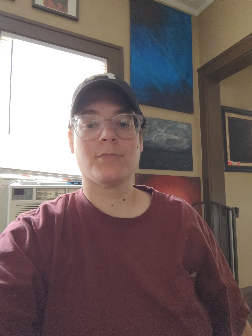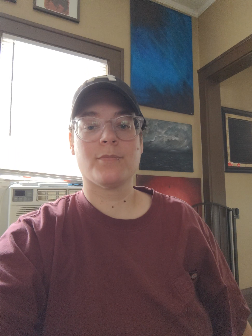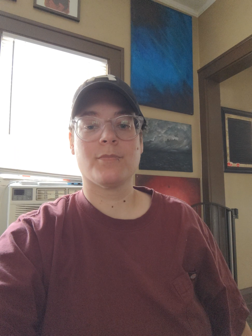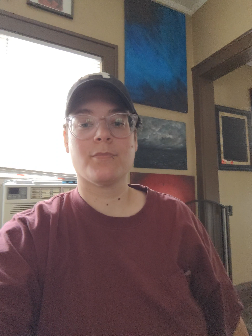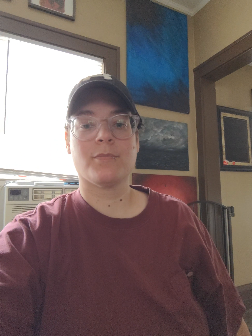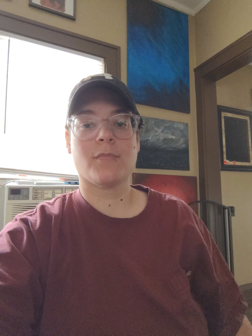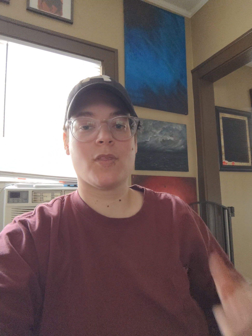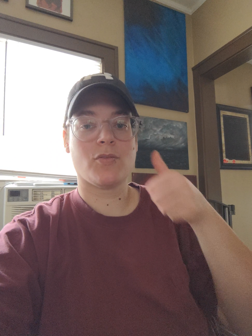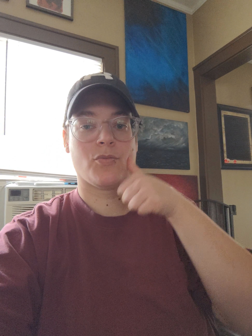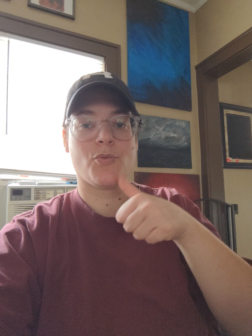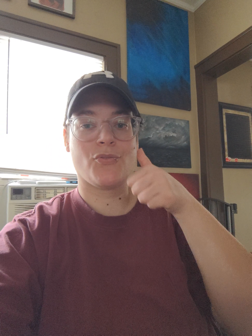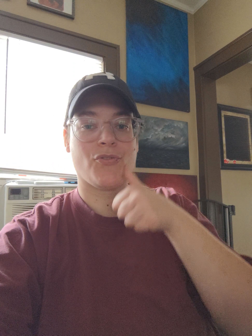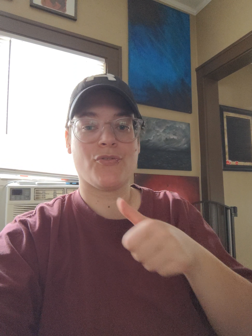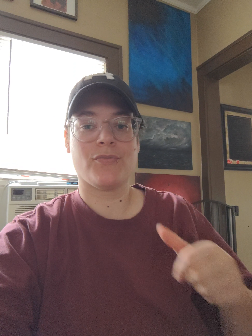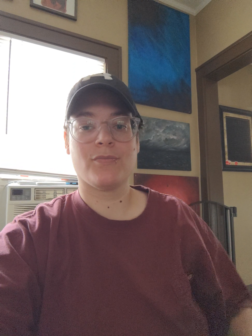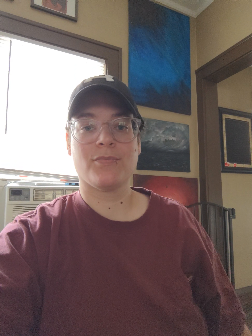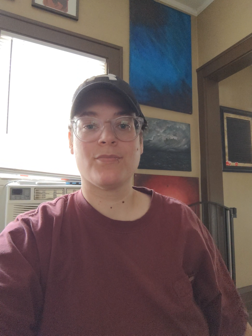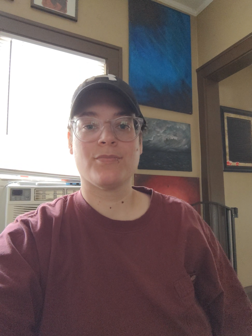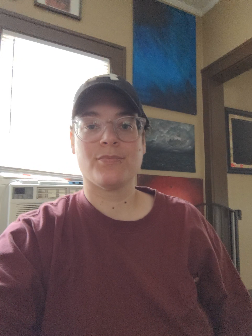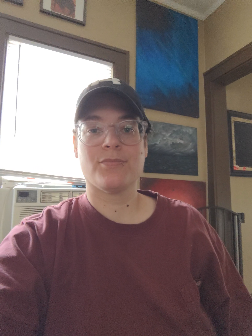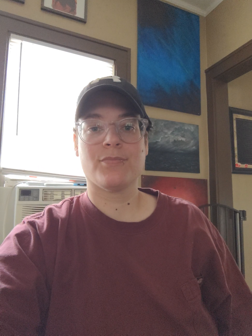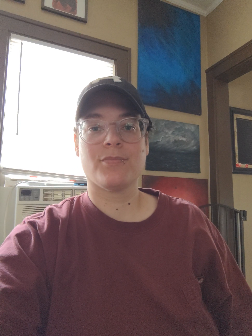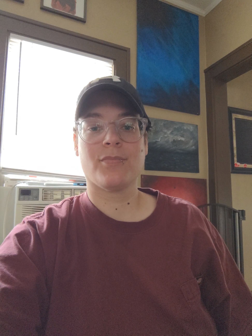girl